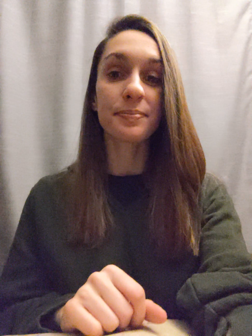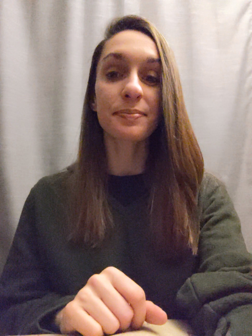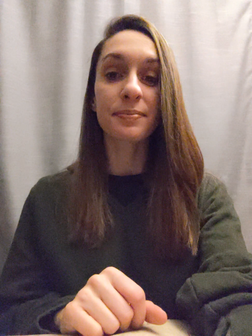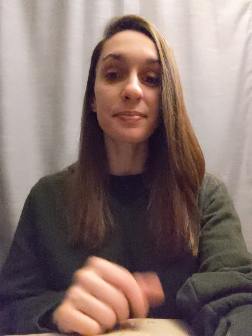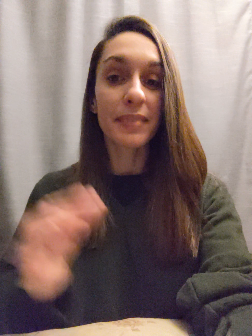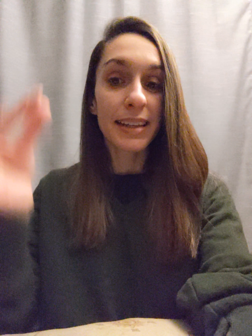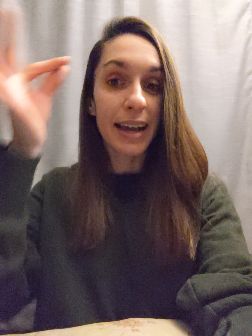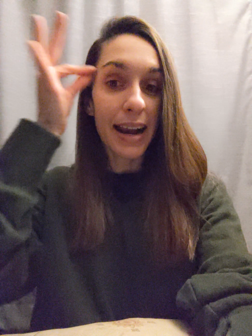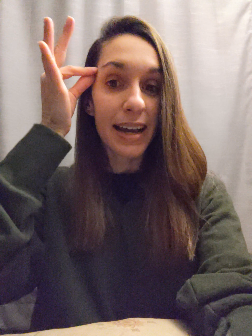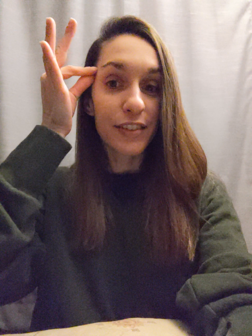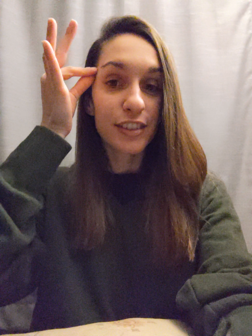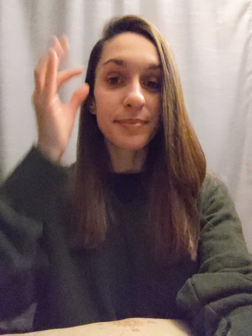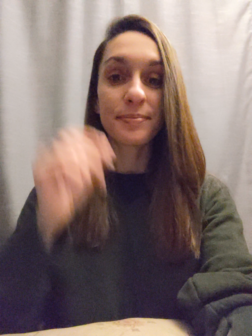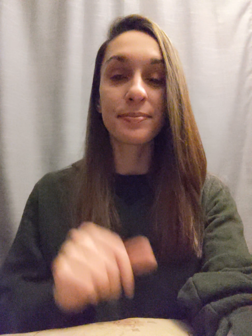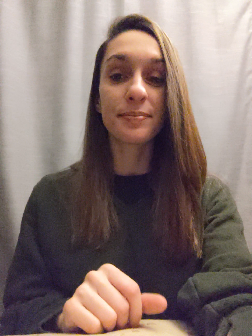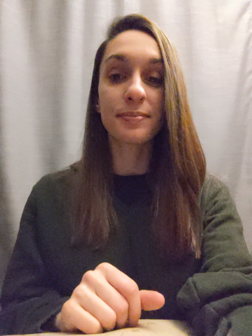hair